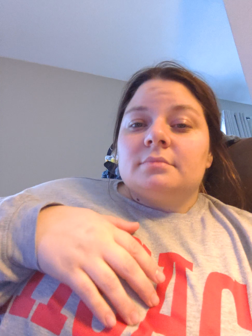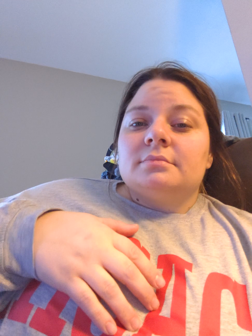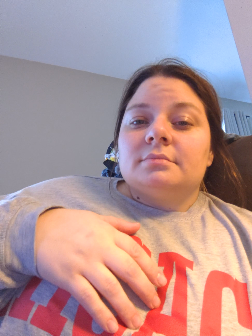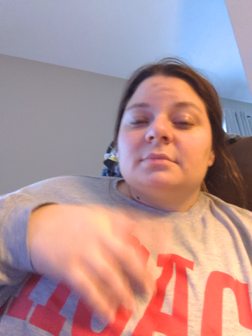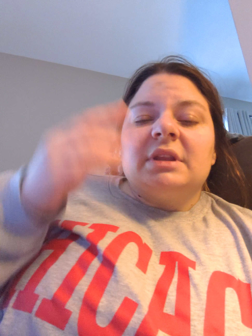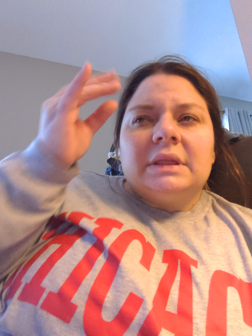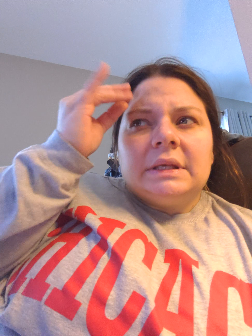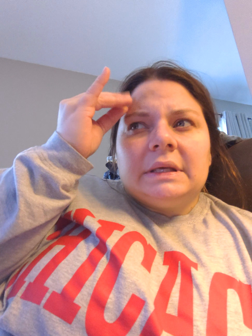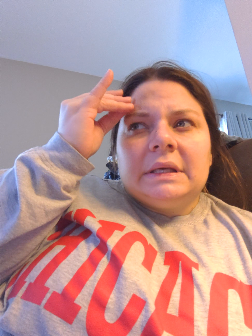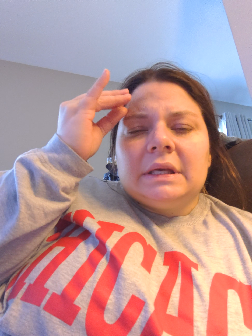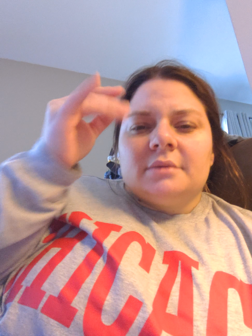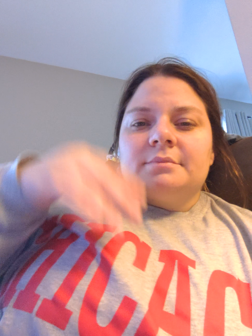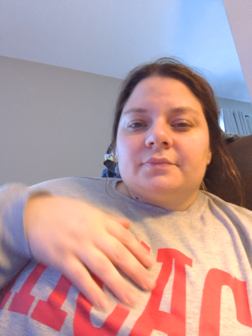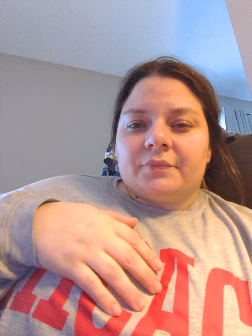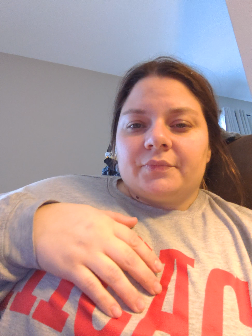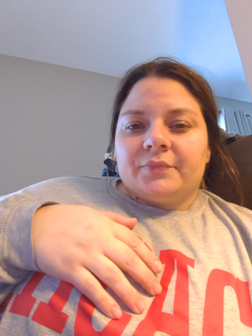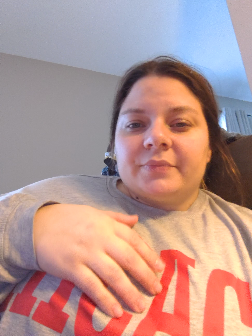think